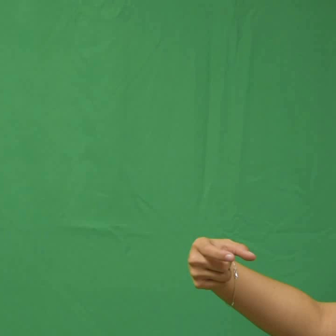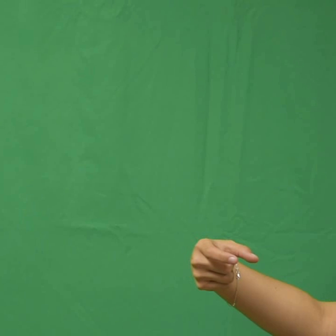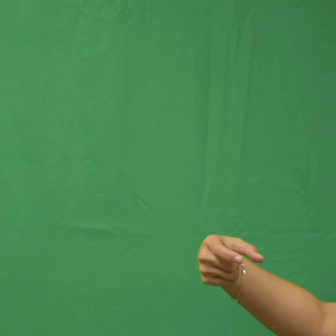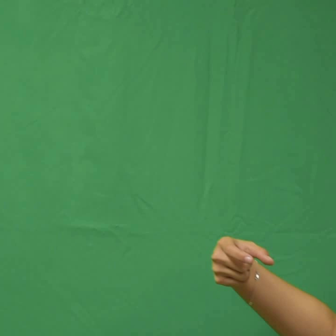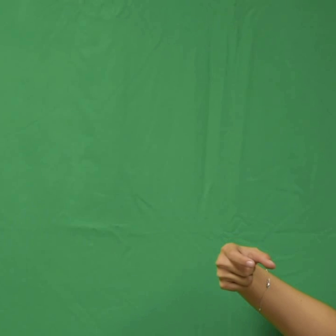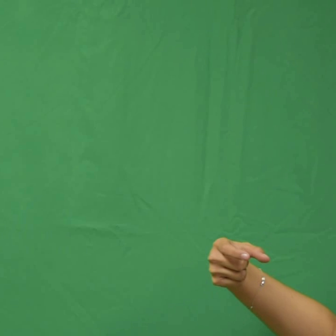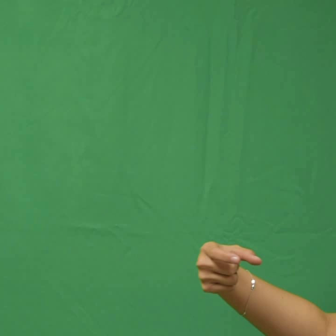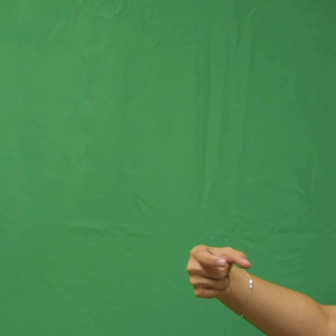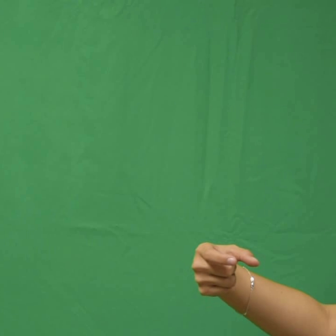X